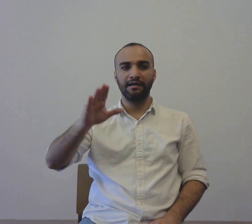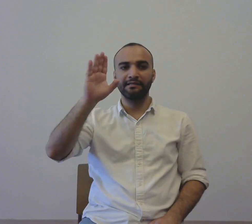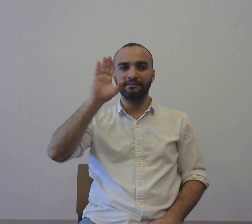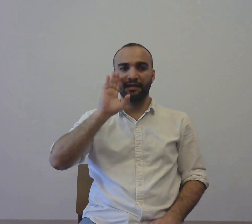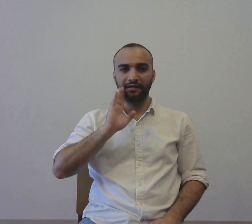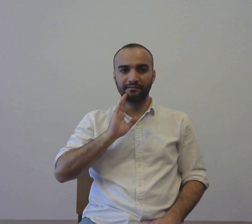səhər